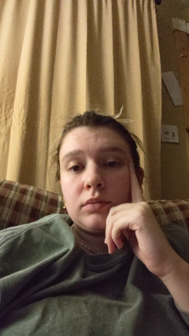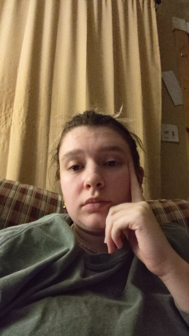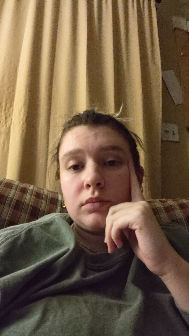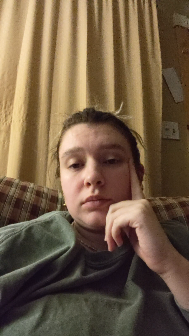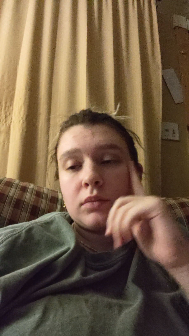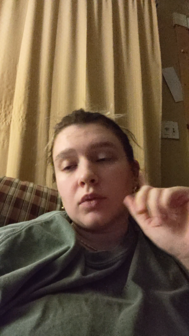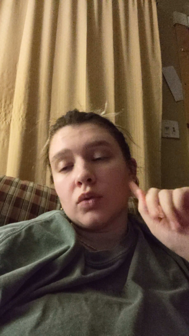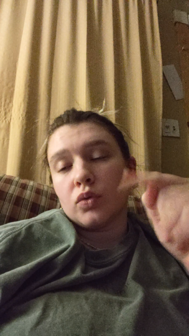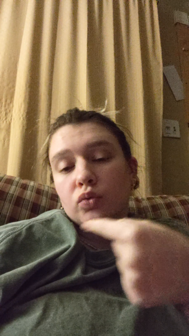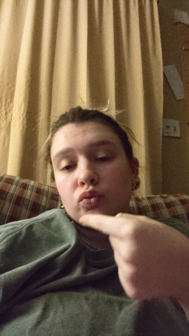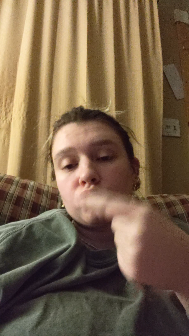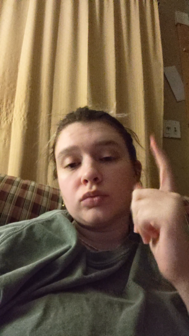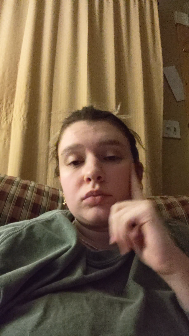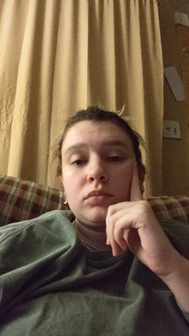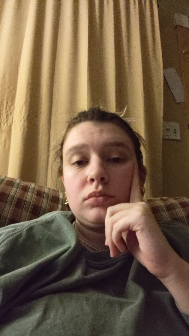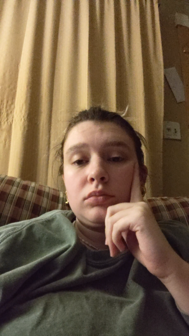hurt